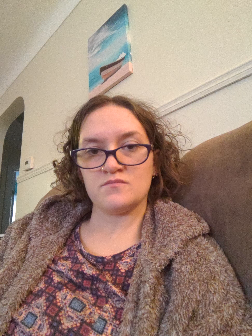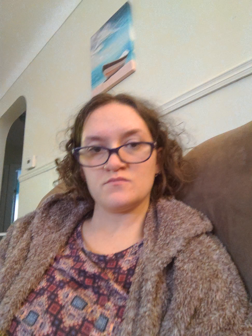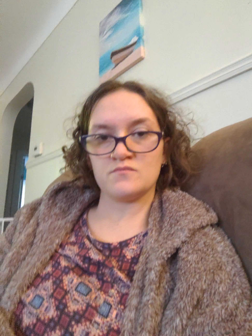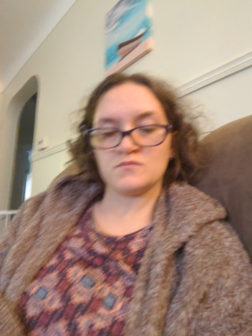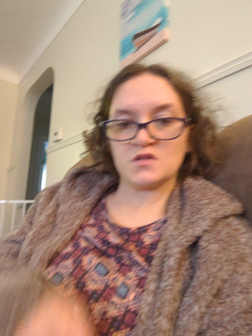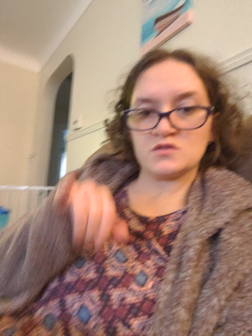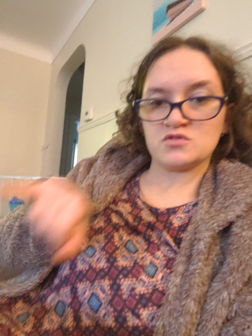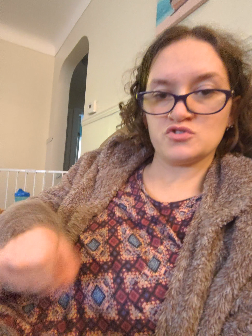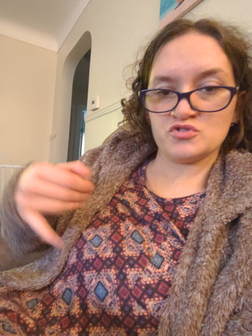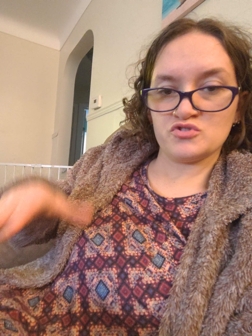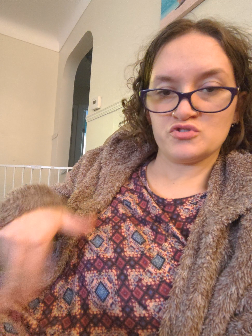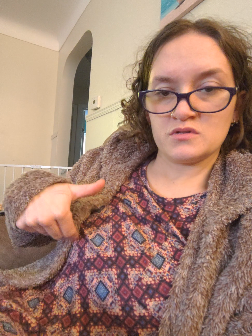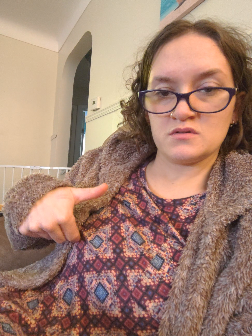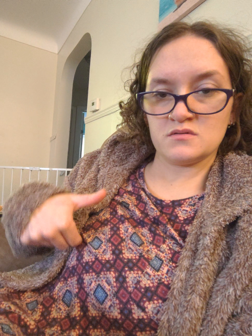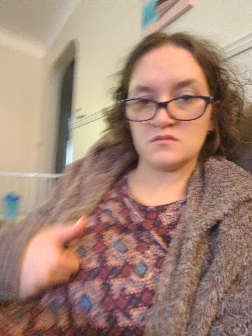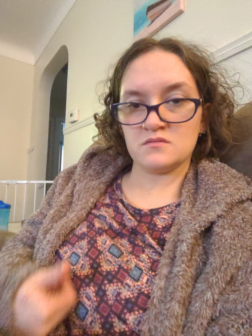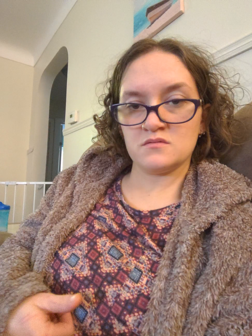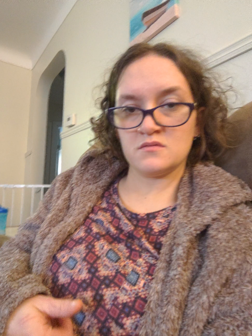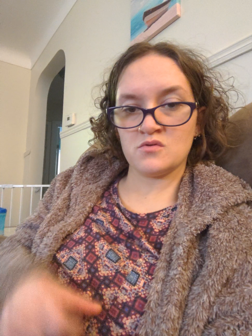jeans